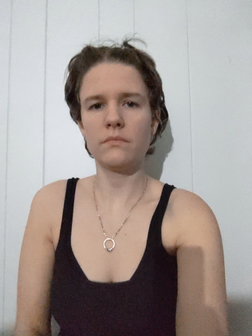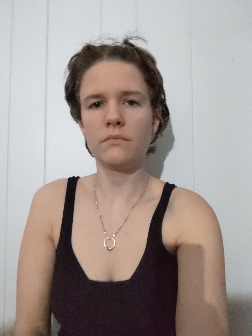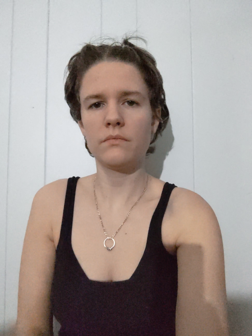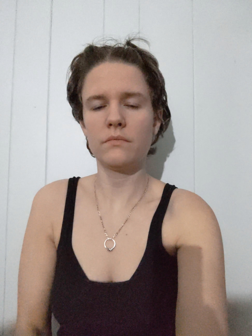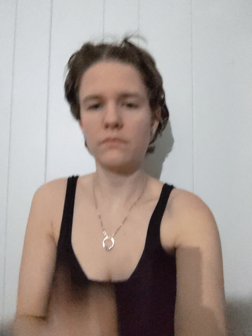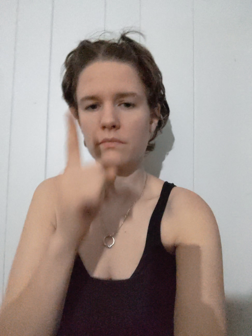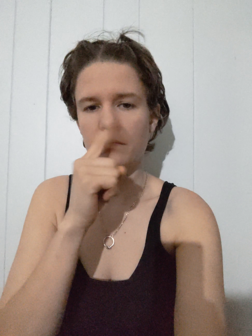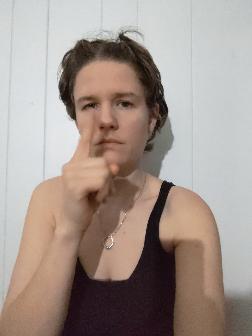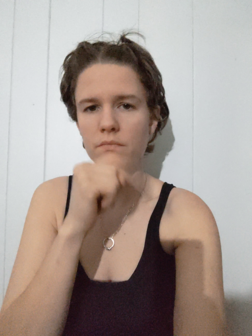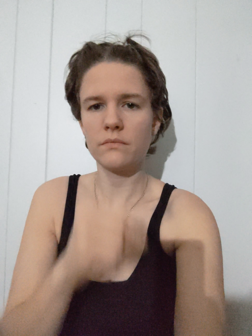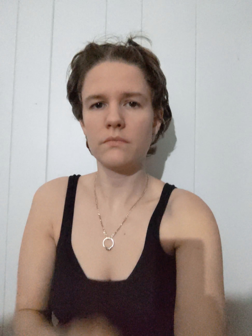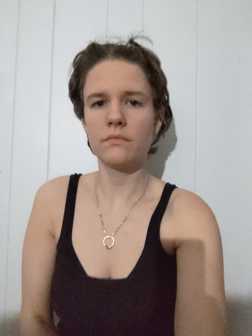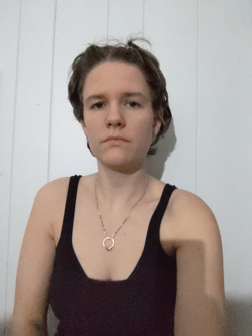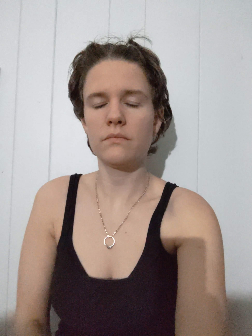mouse